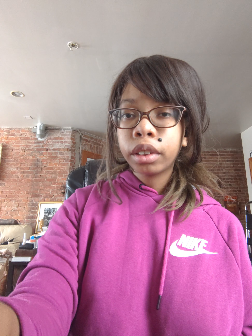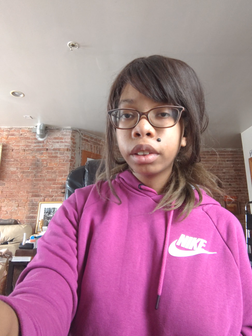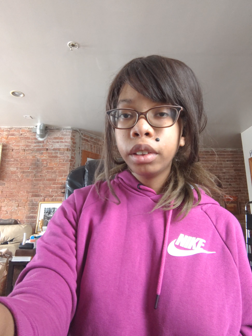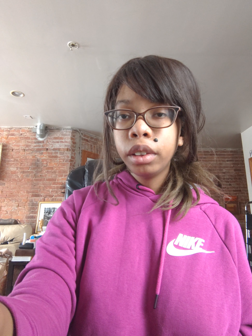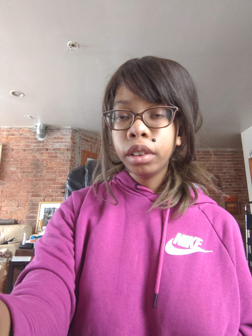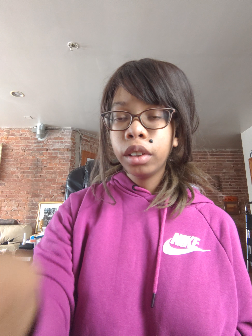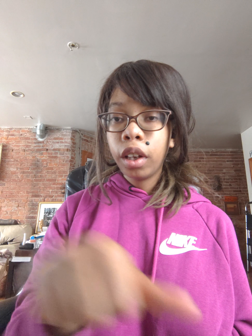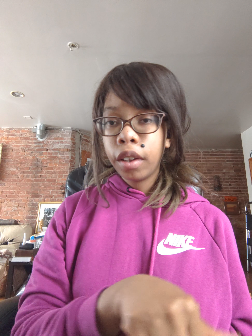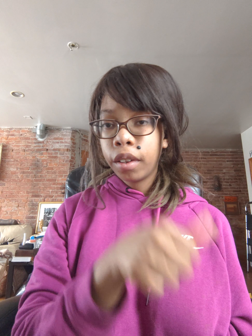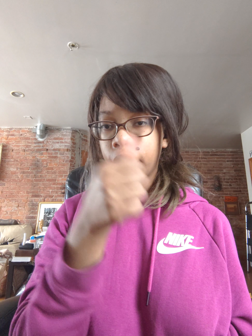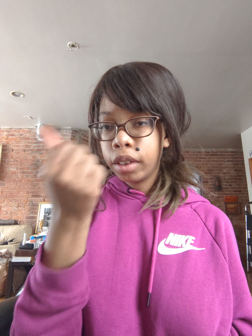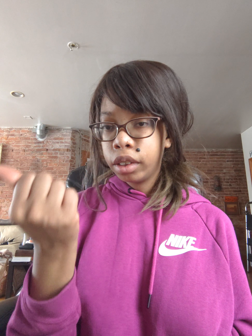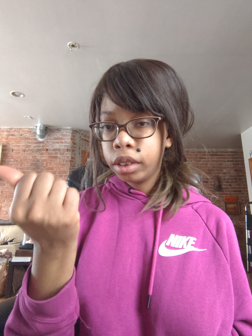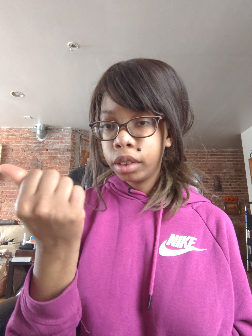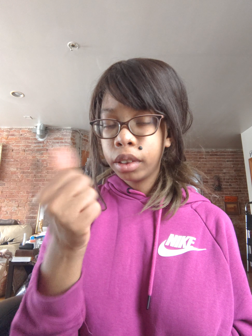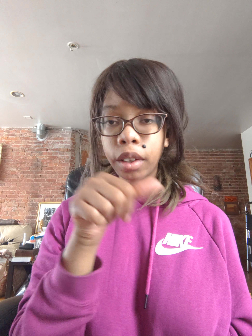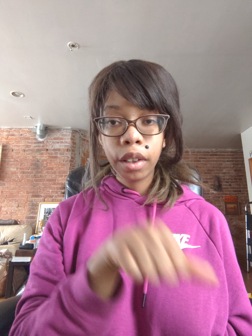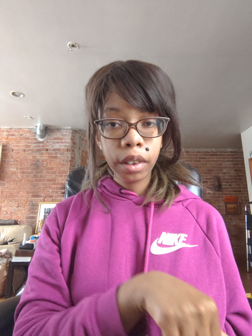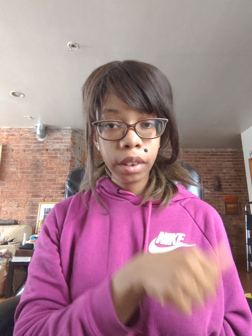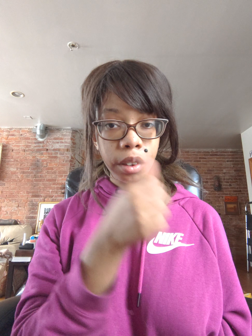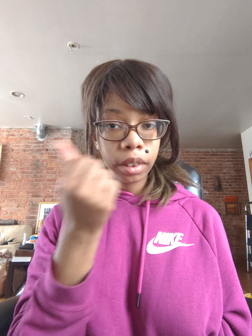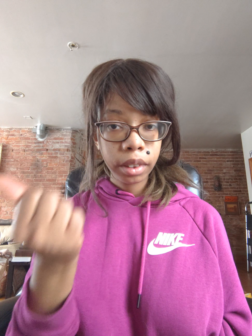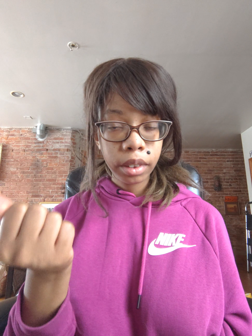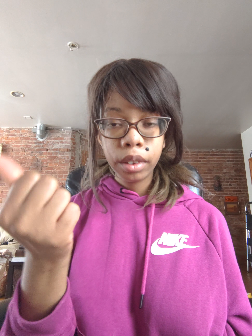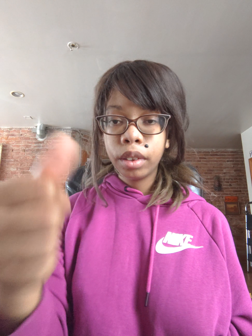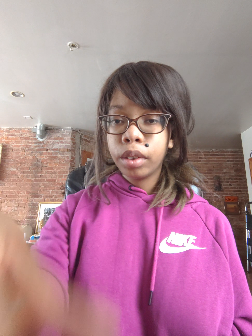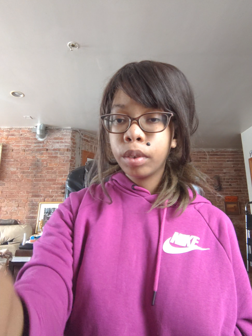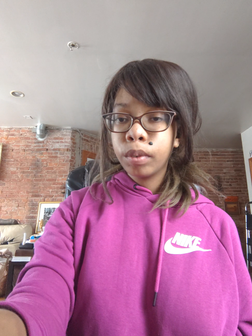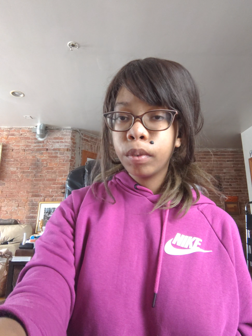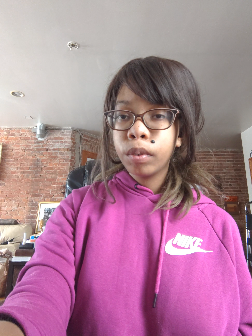another